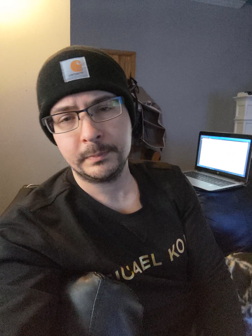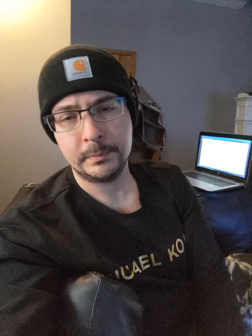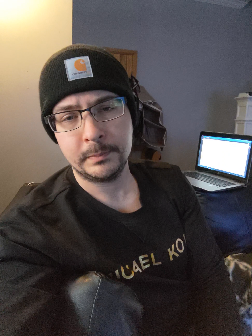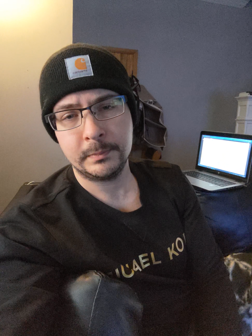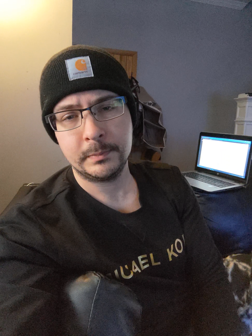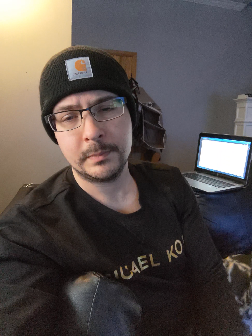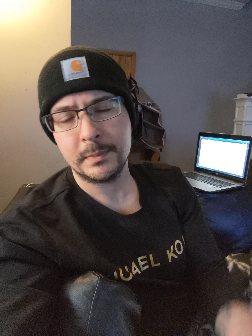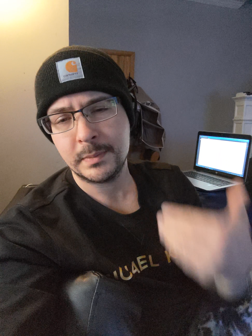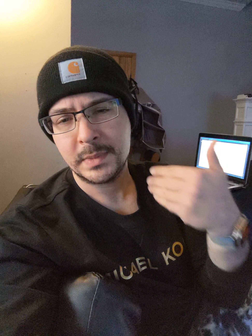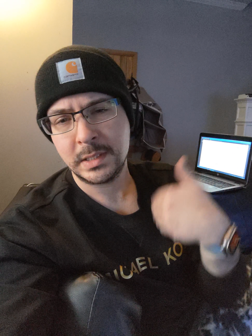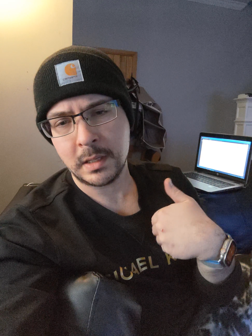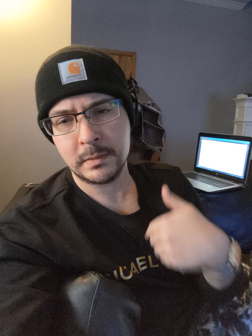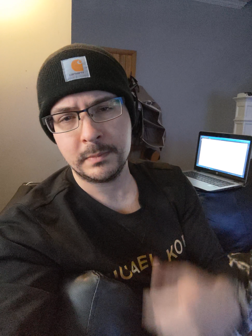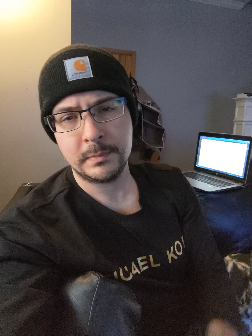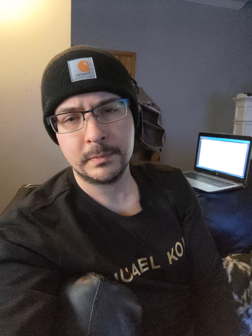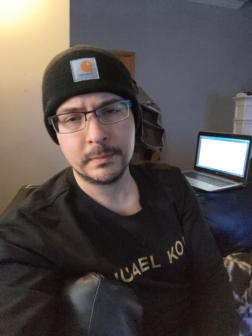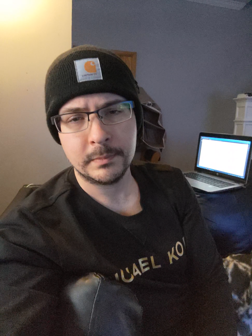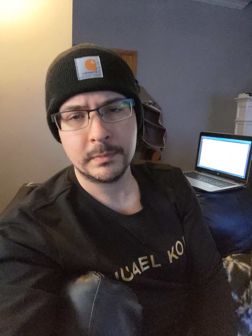beside